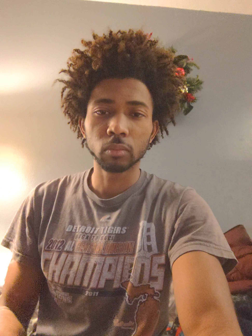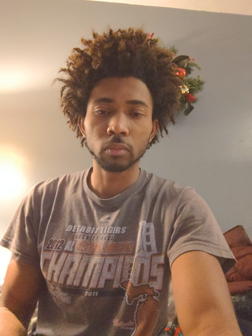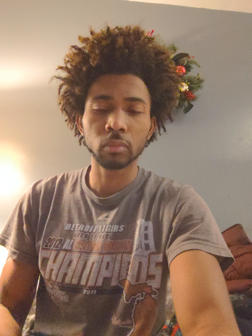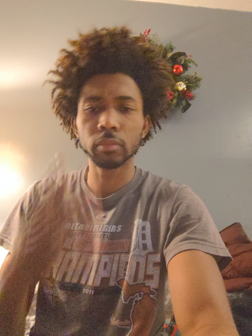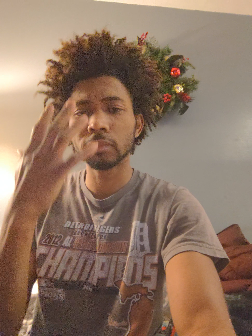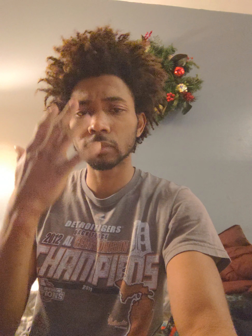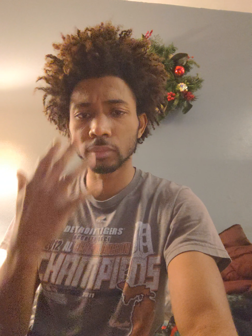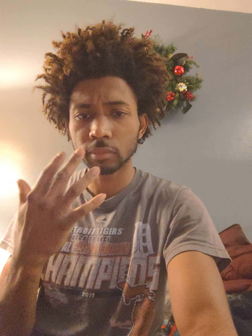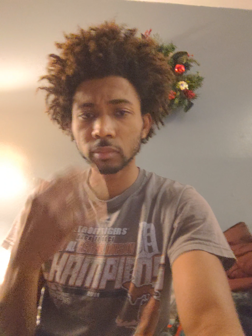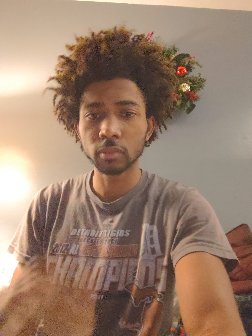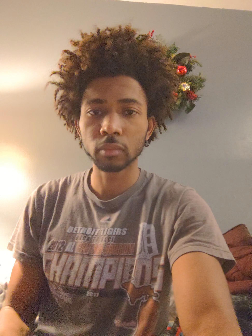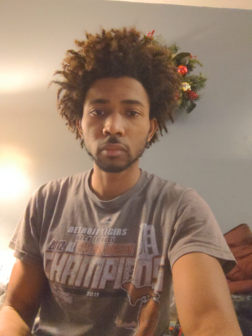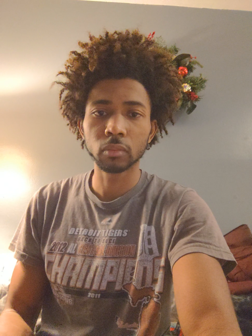sad